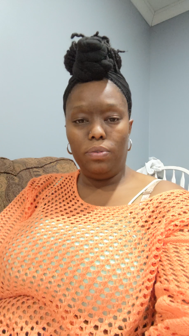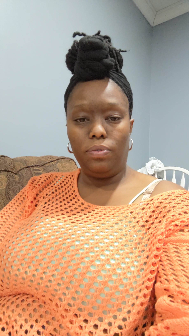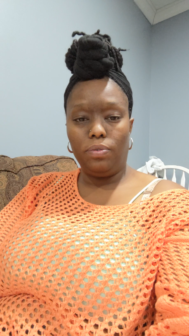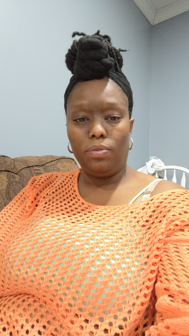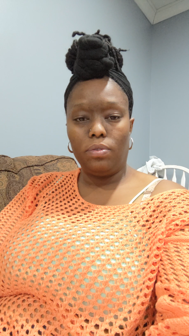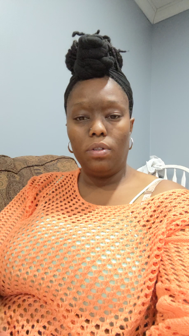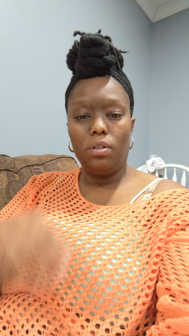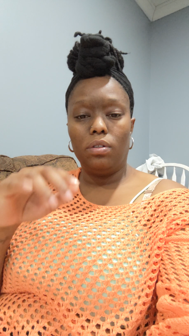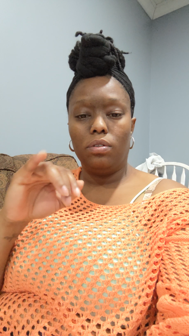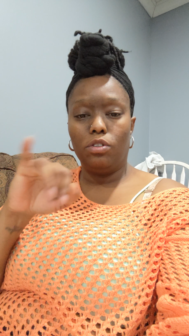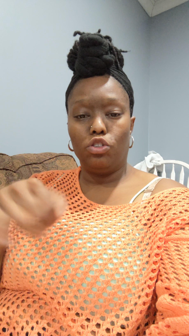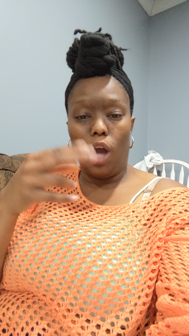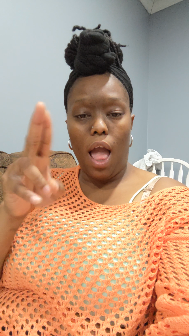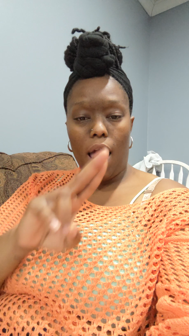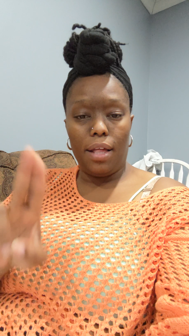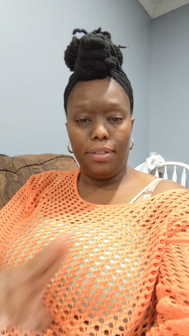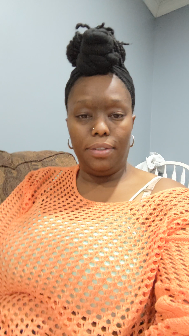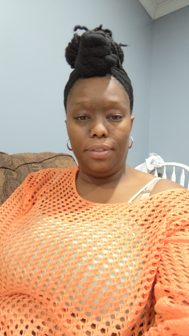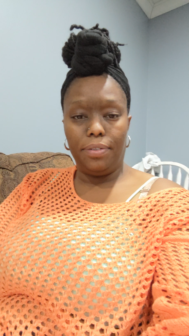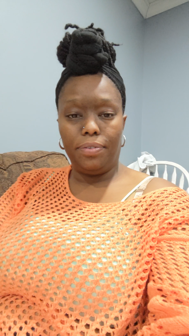jelly